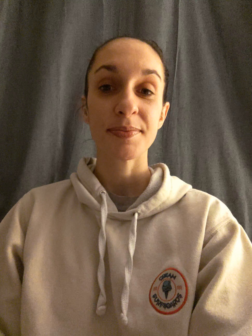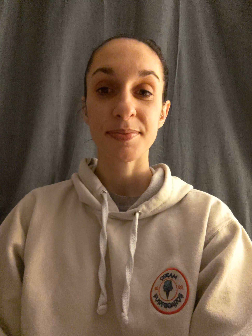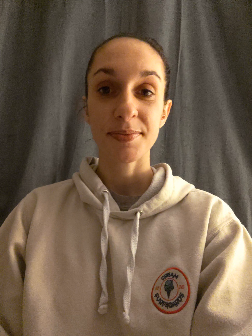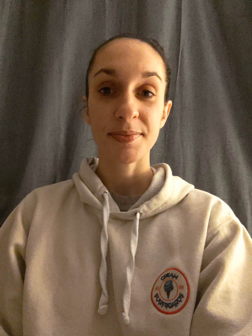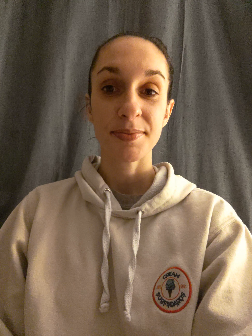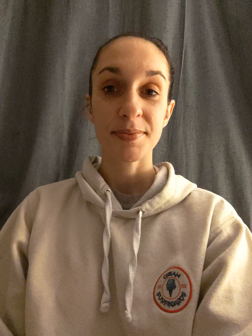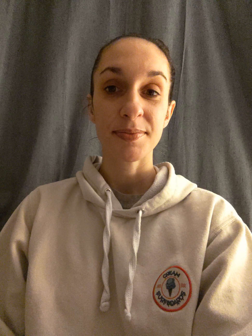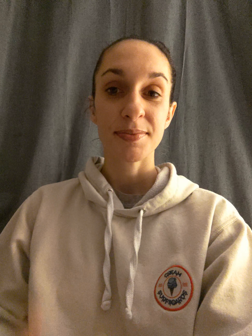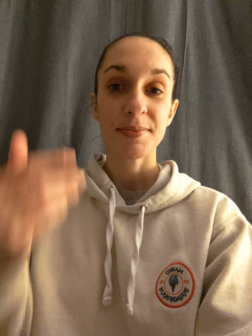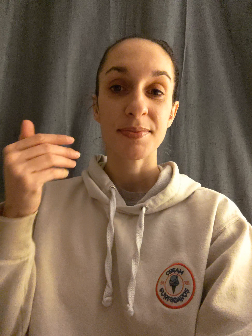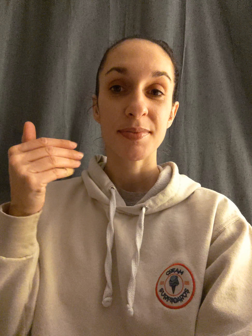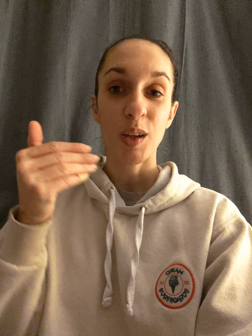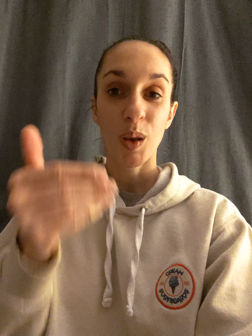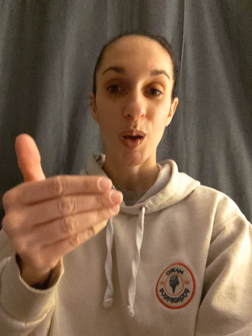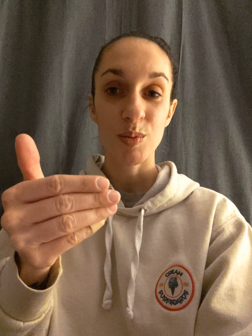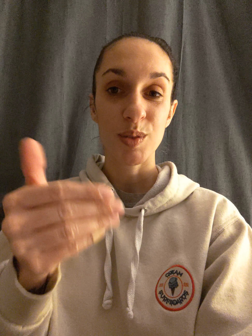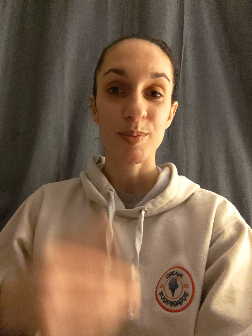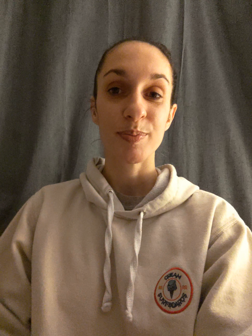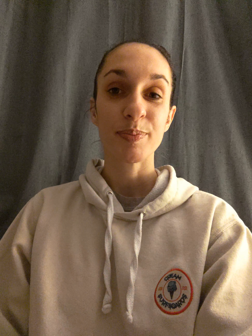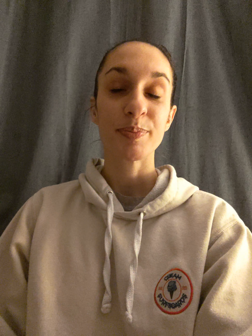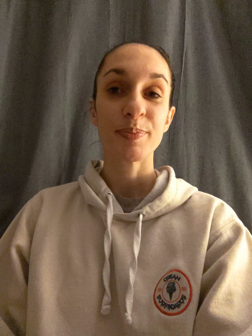close